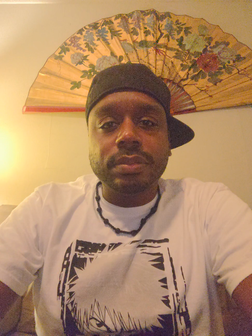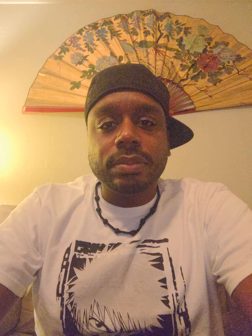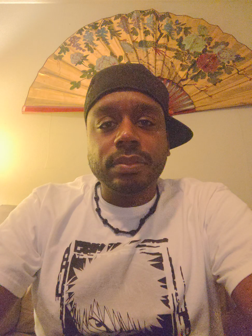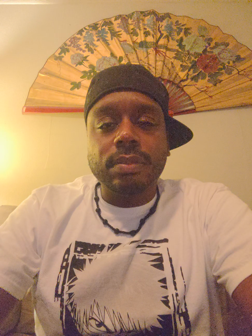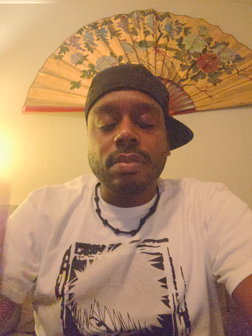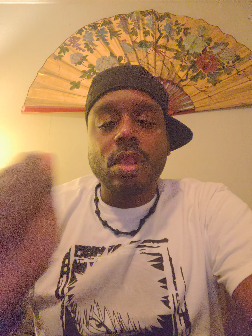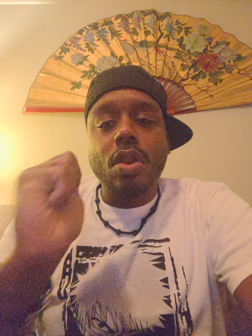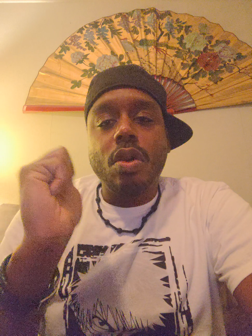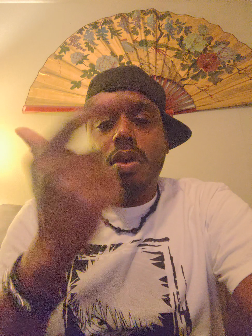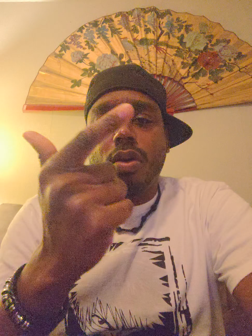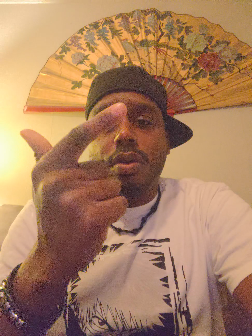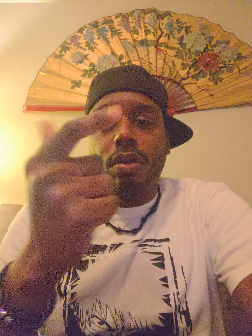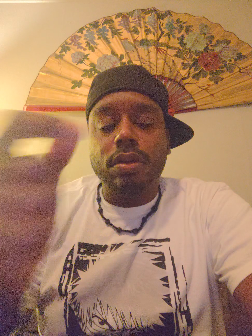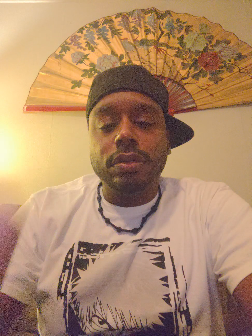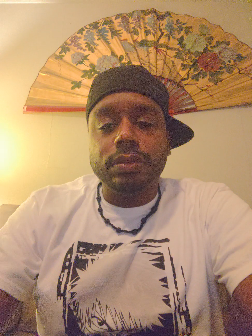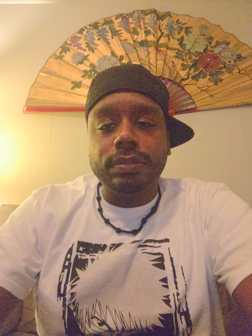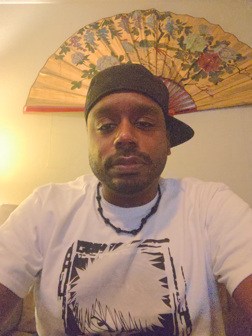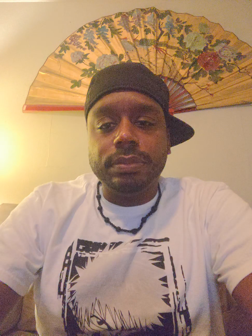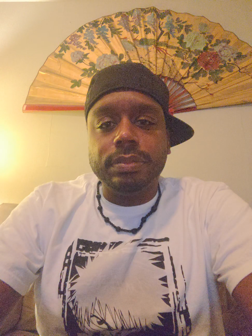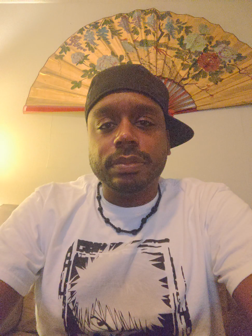all